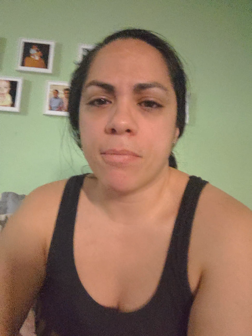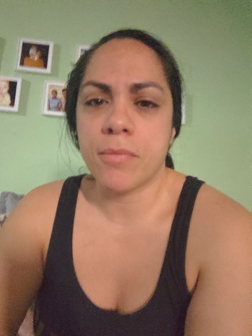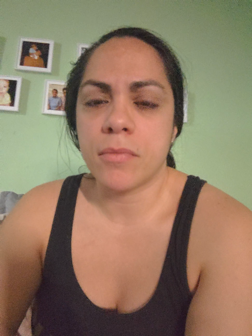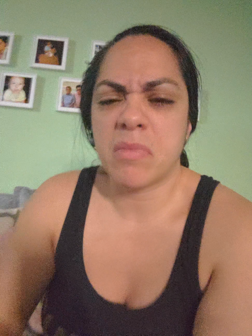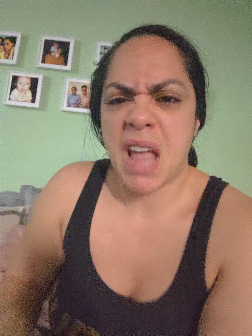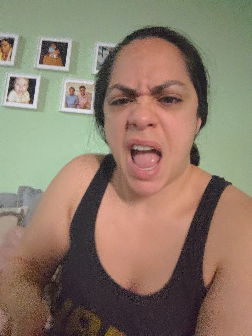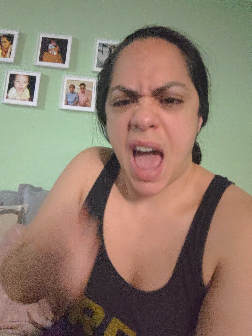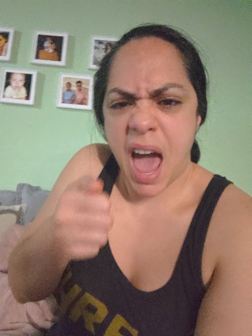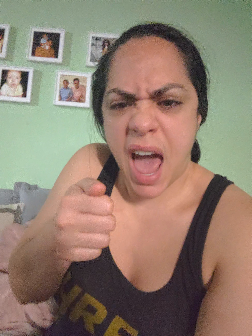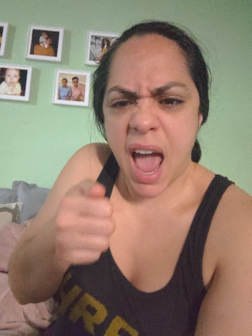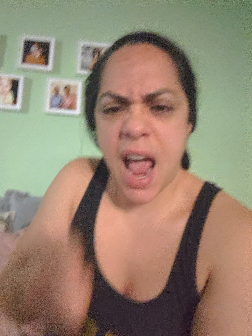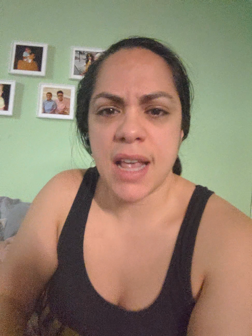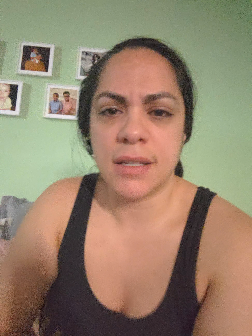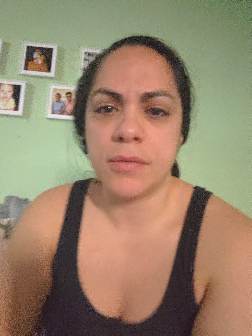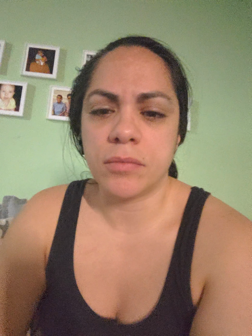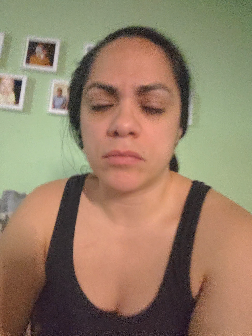hide